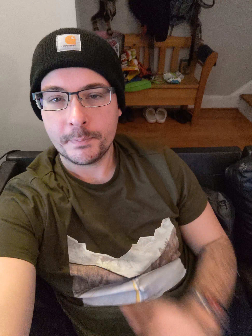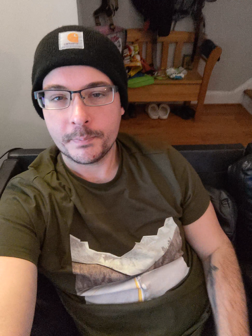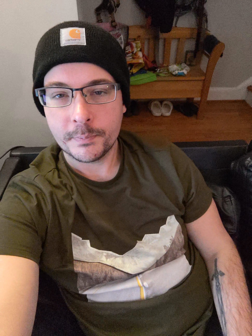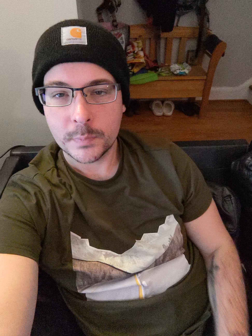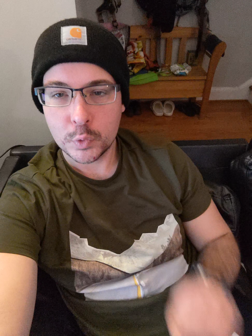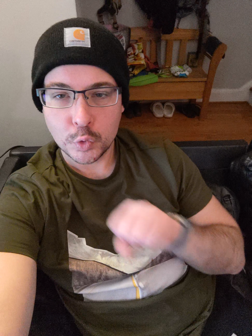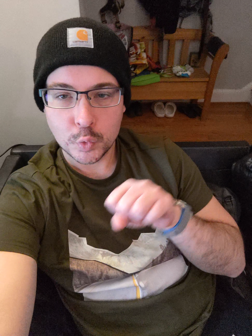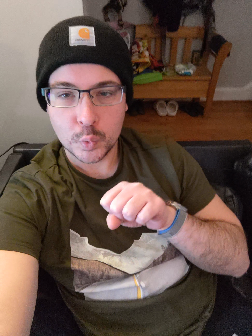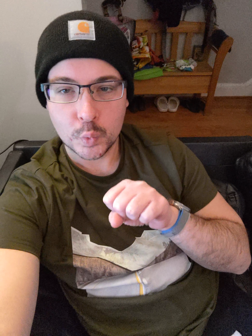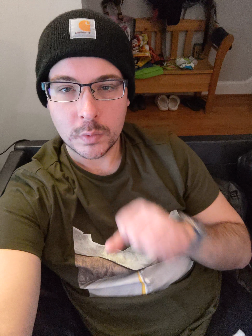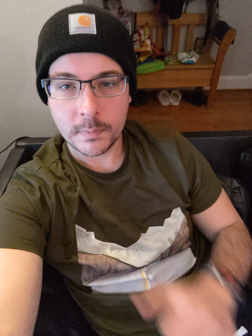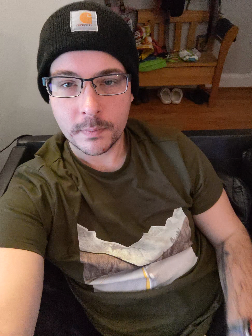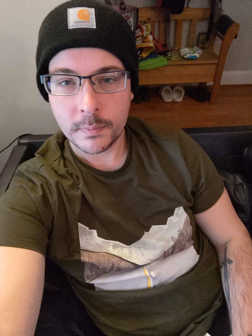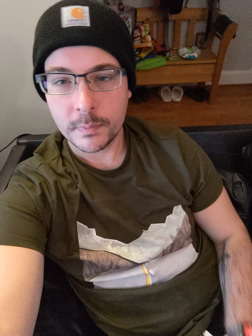shoe